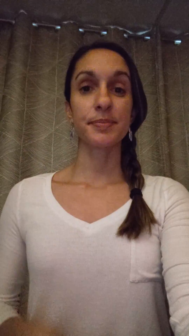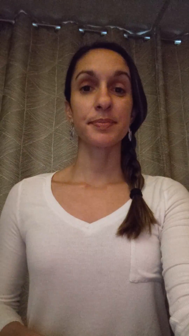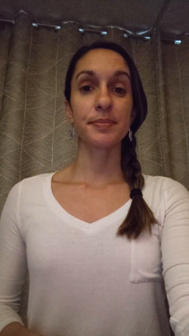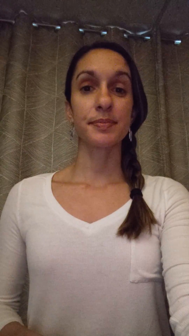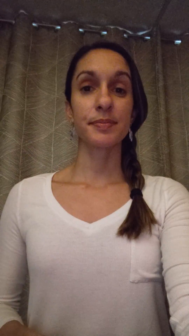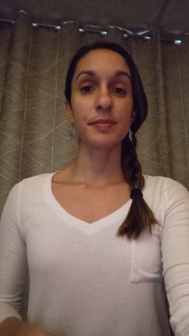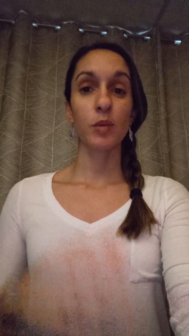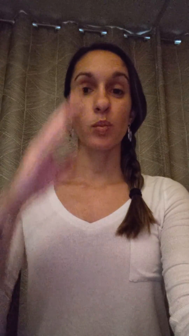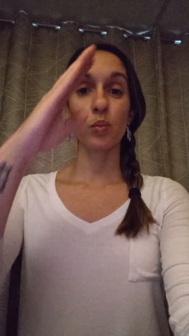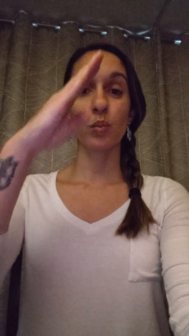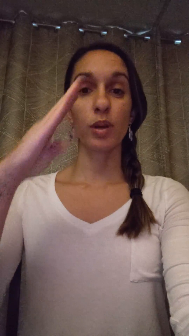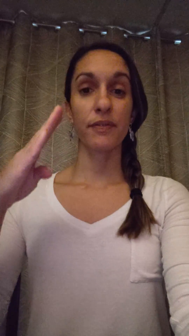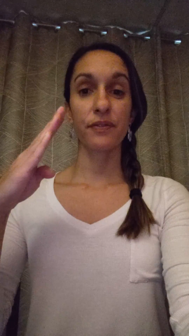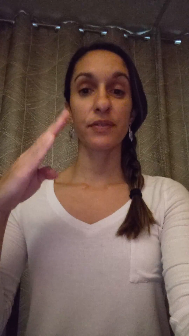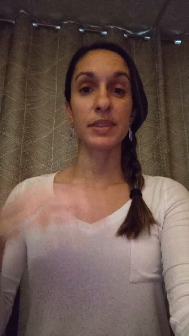roof